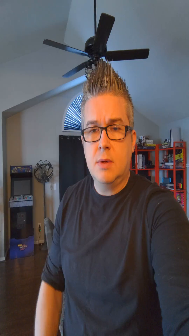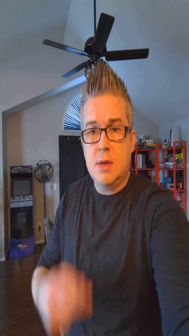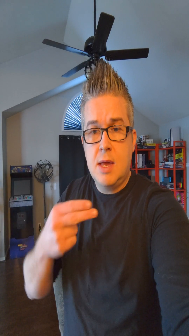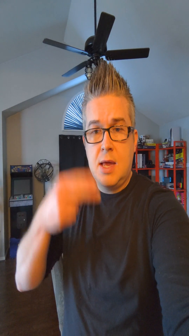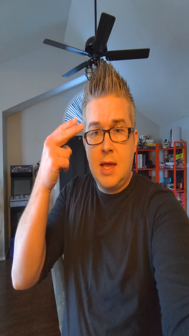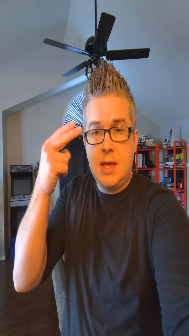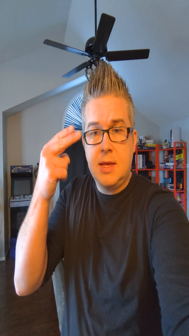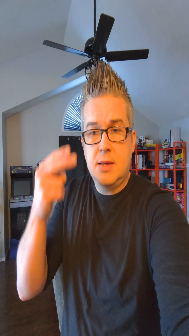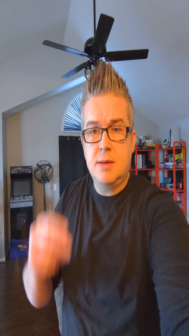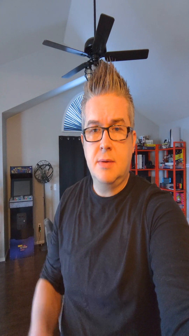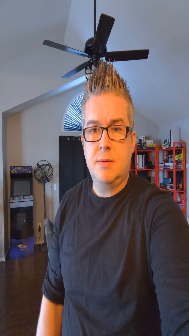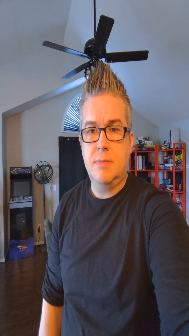high